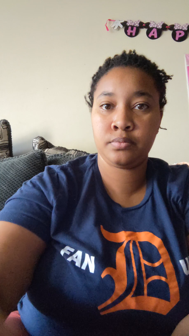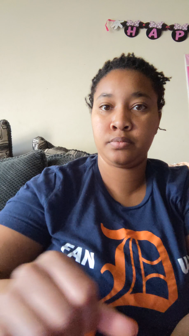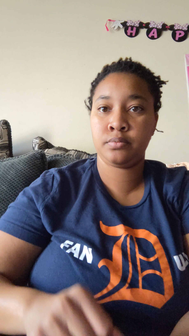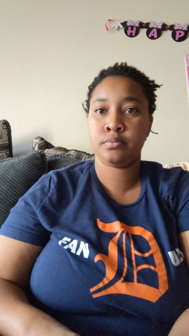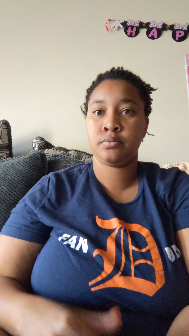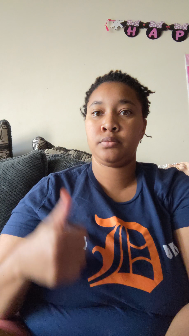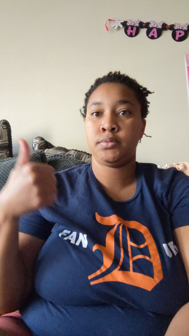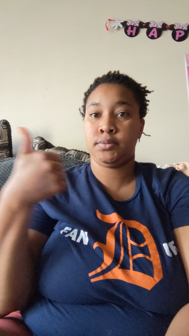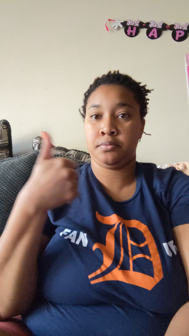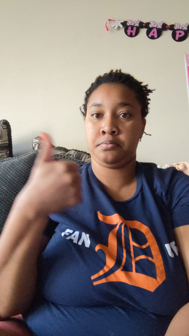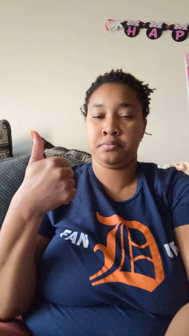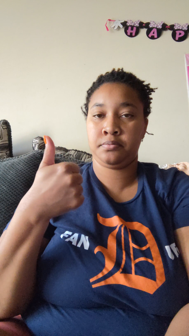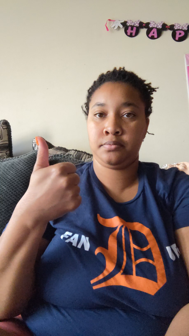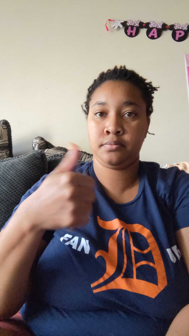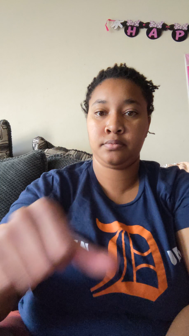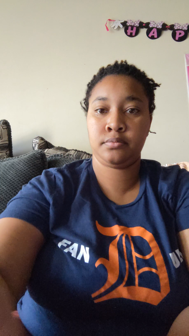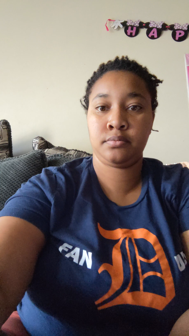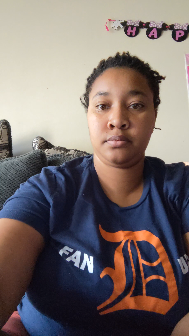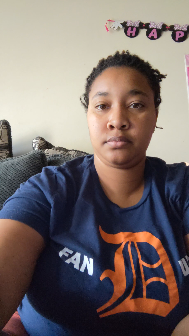game